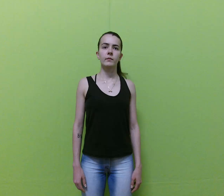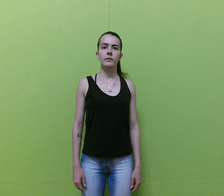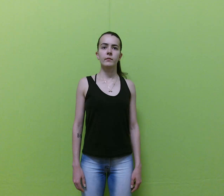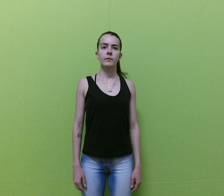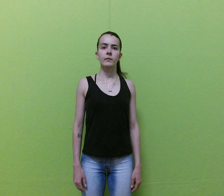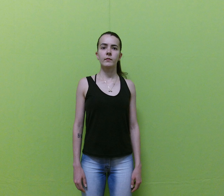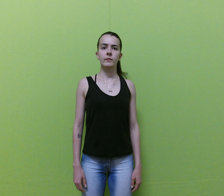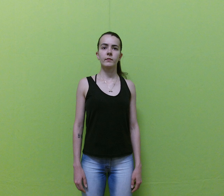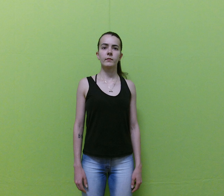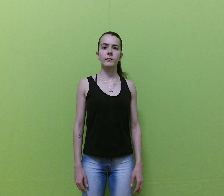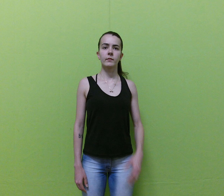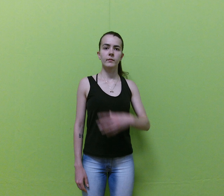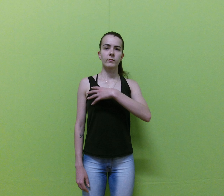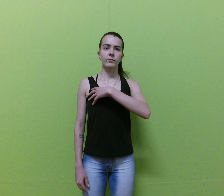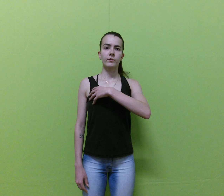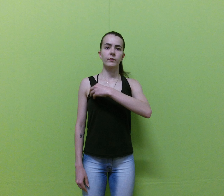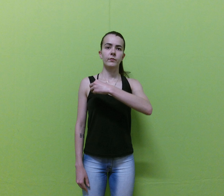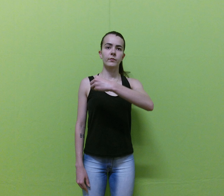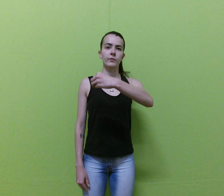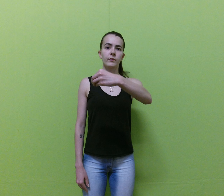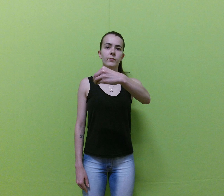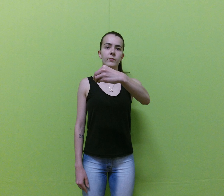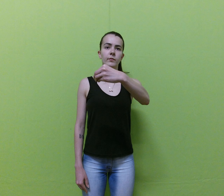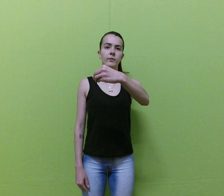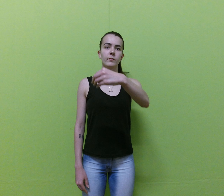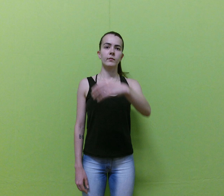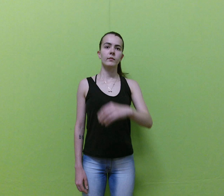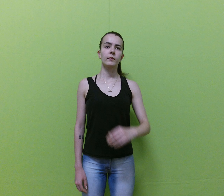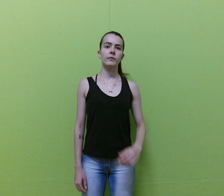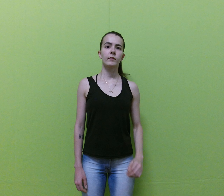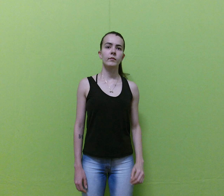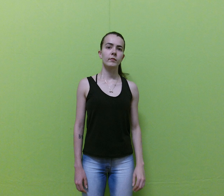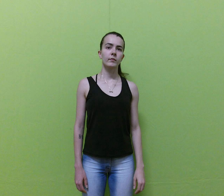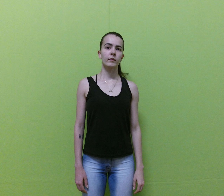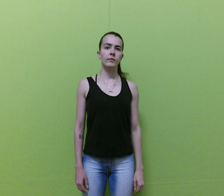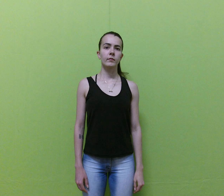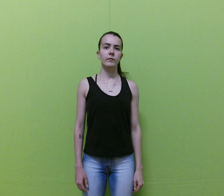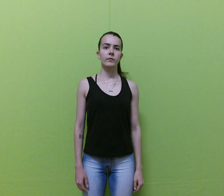filho